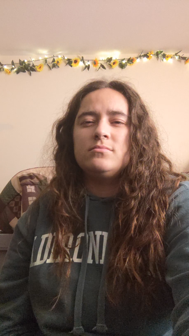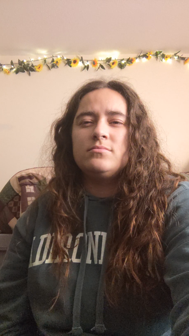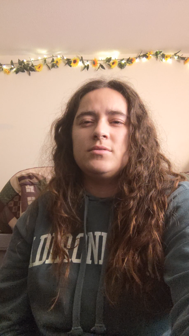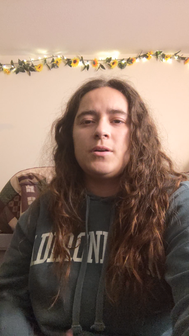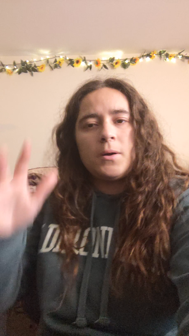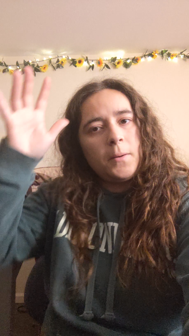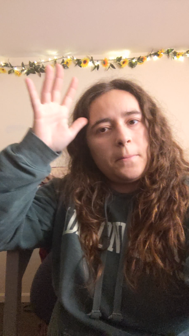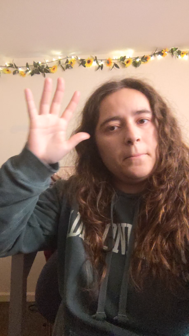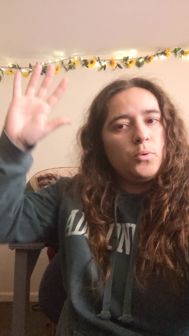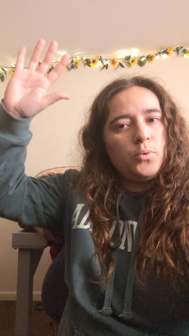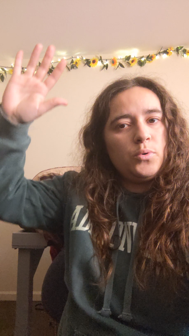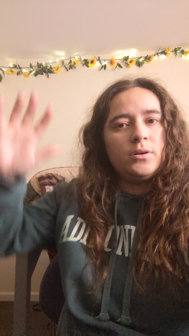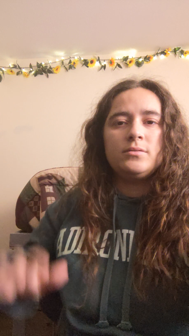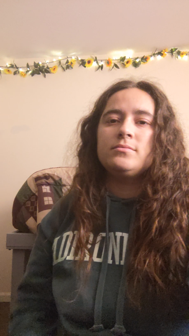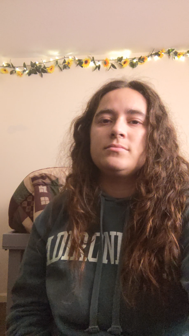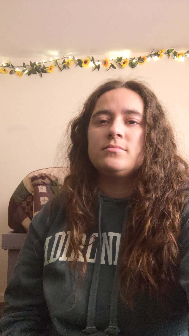moose